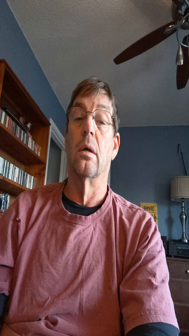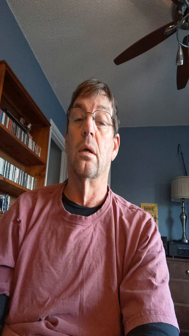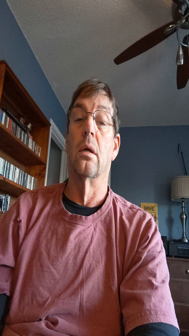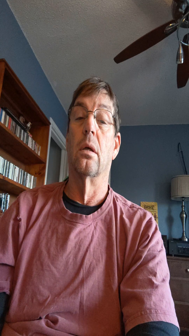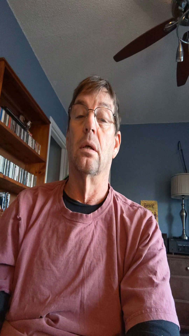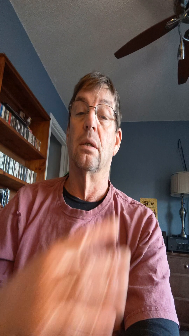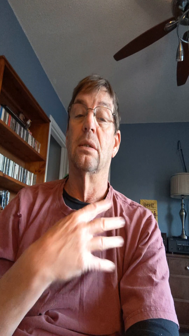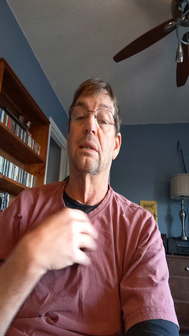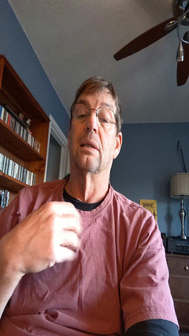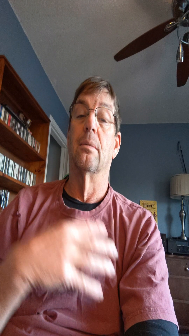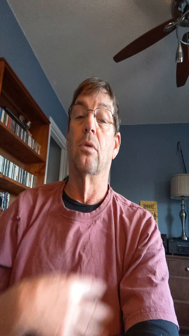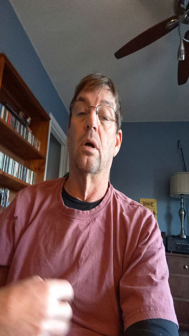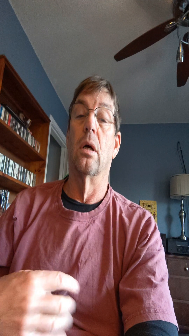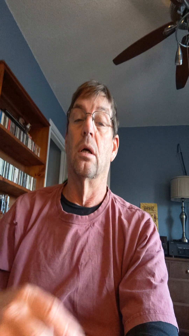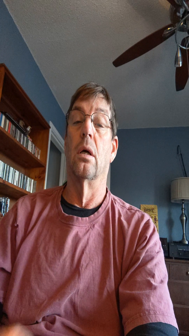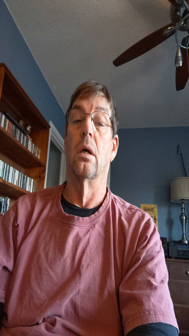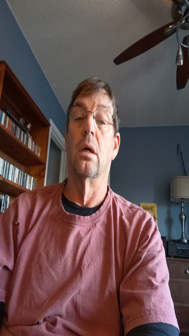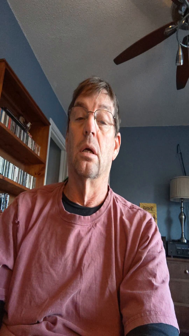zebra